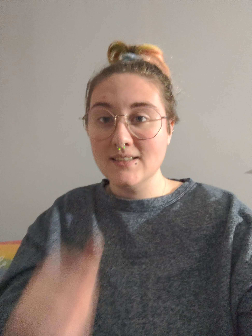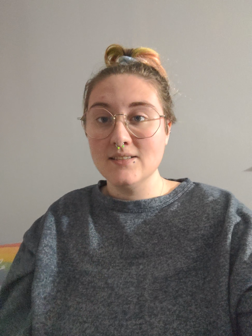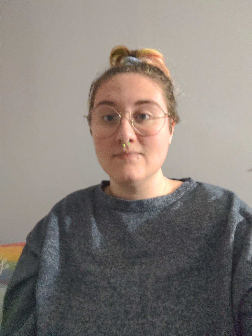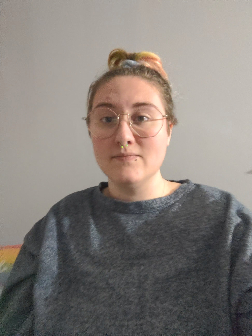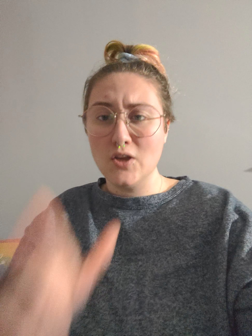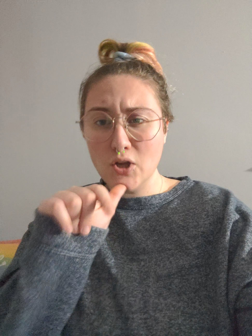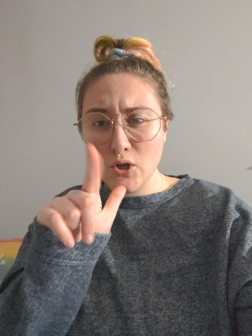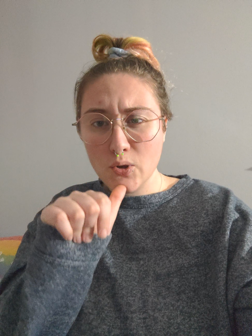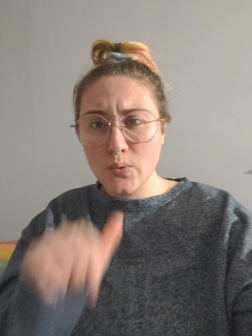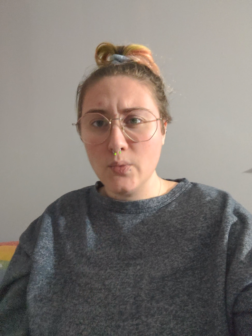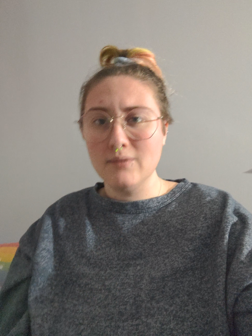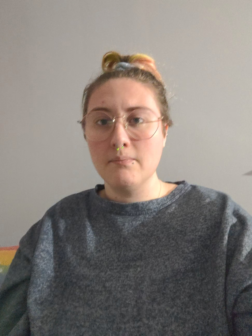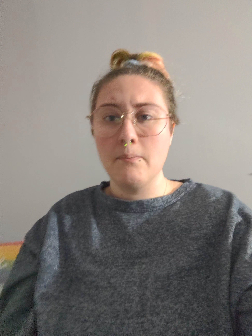who